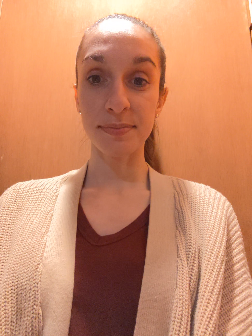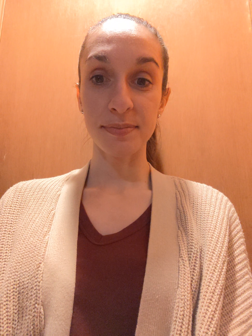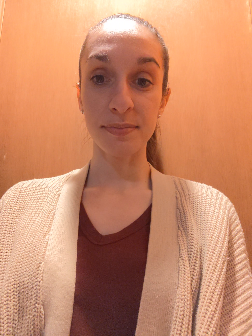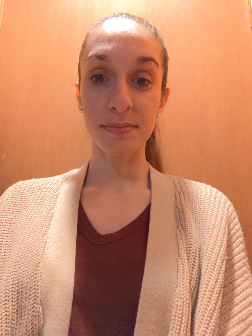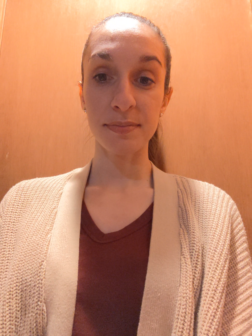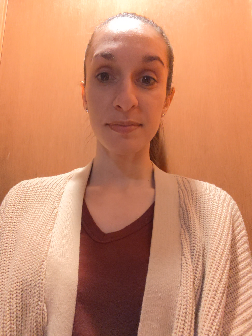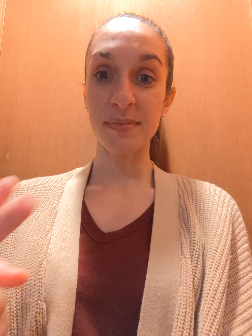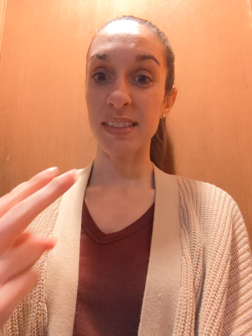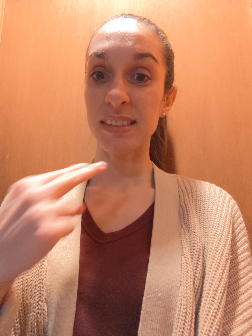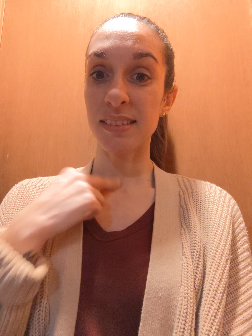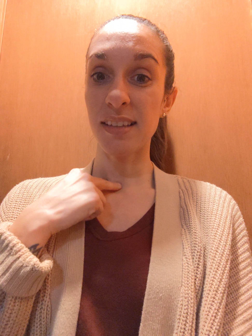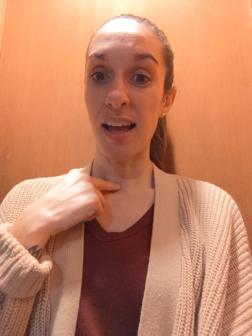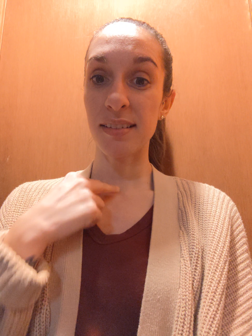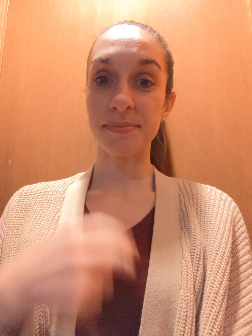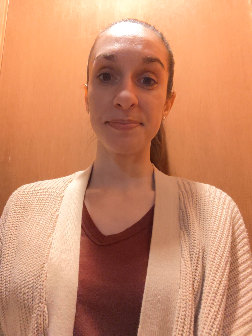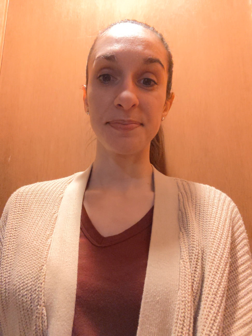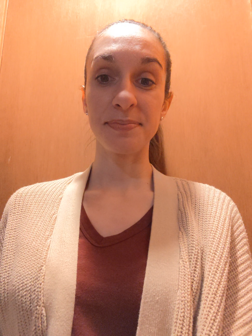stuck